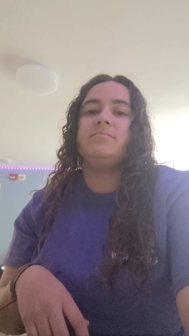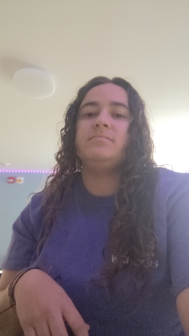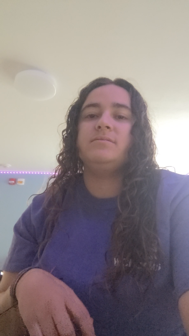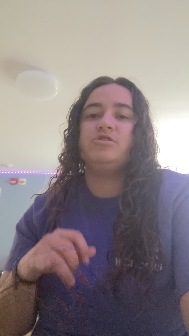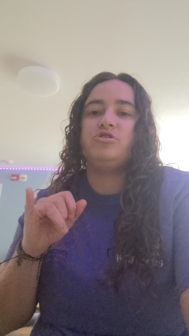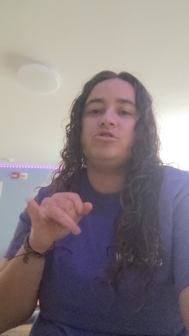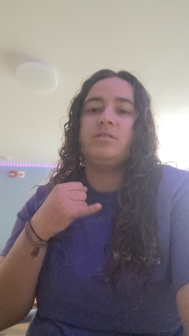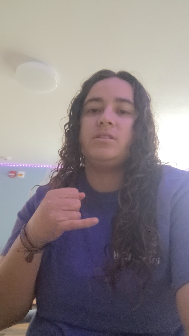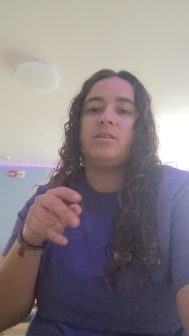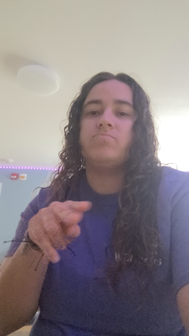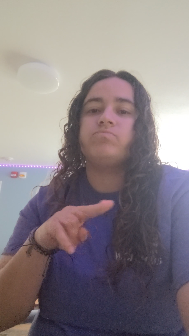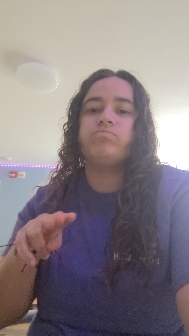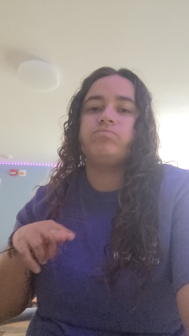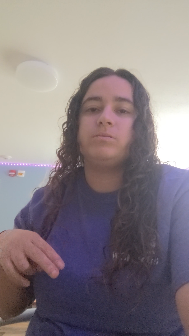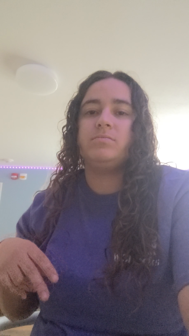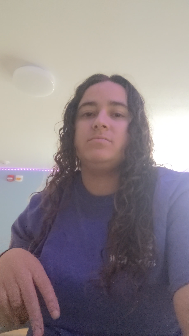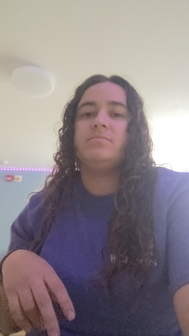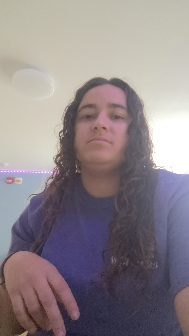jelly